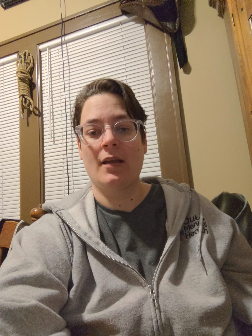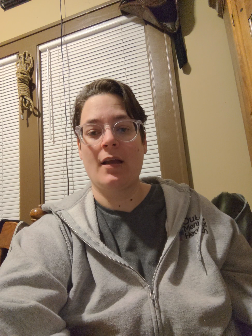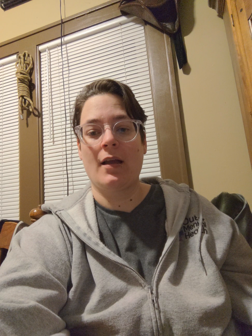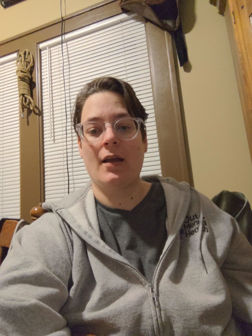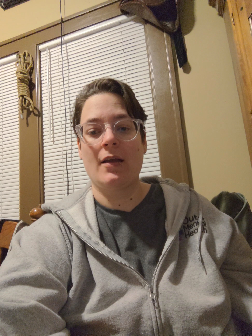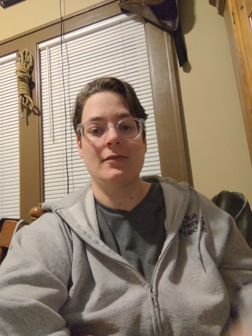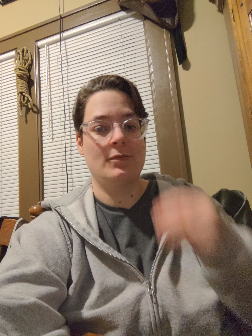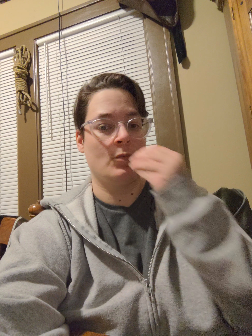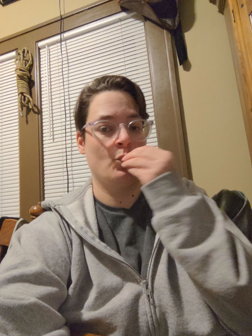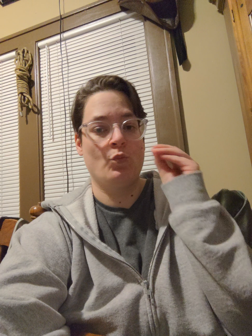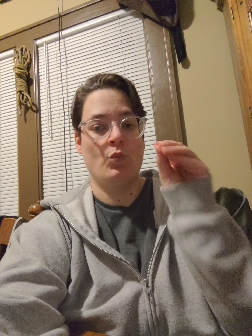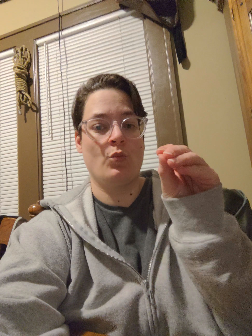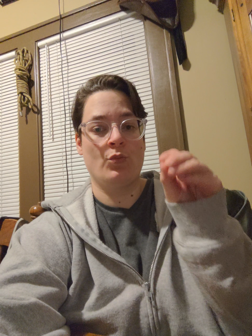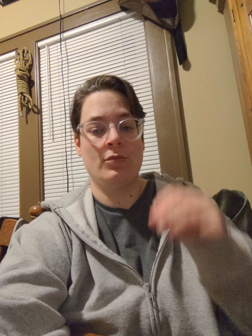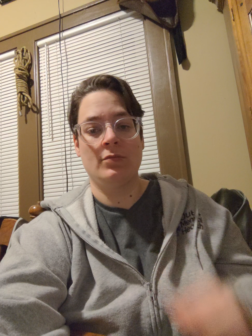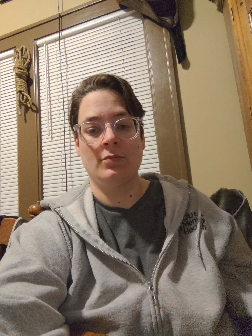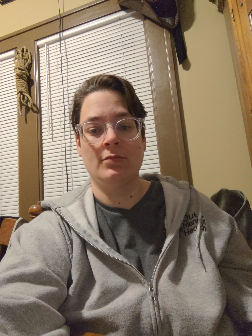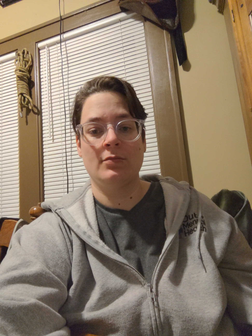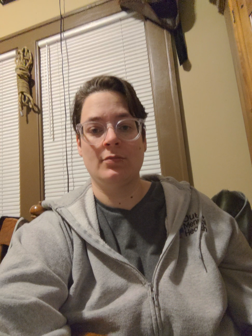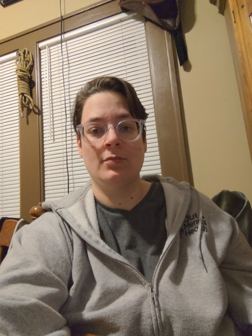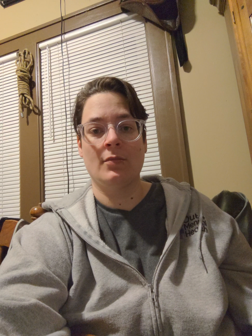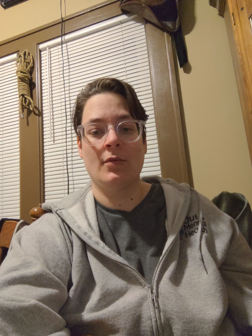kiss